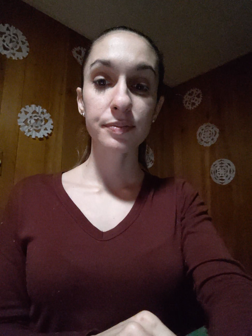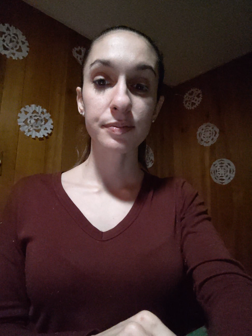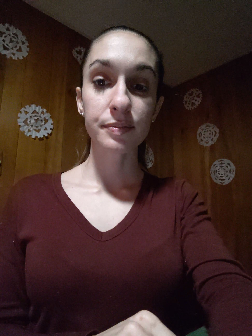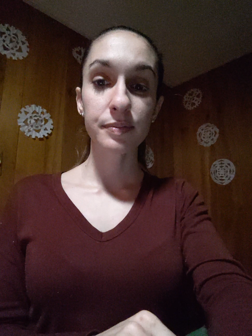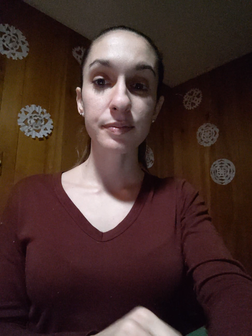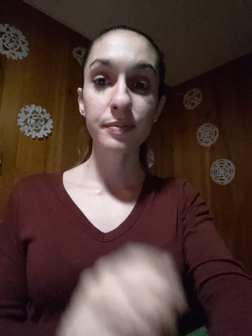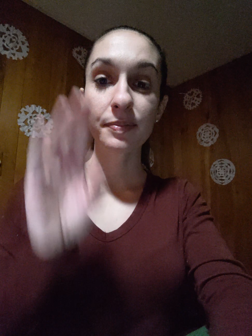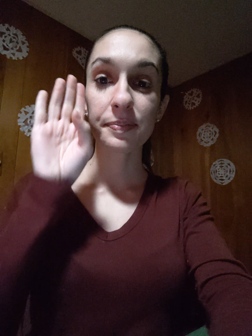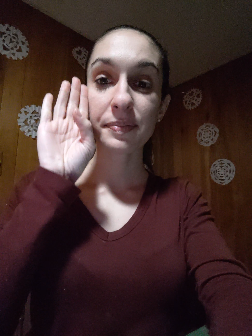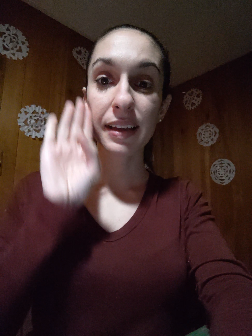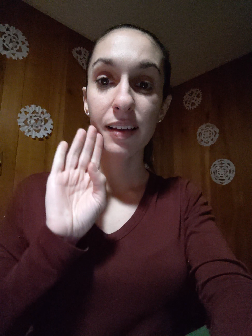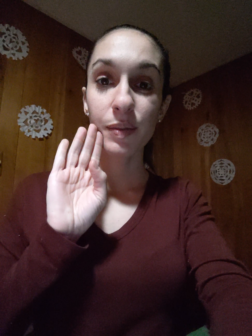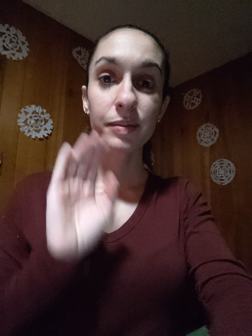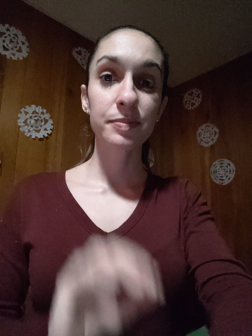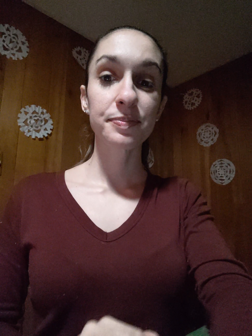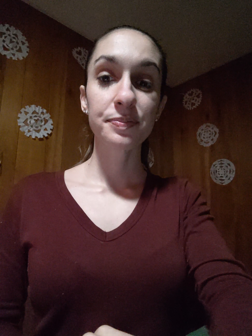brown